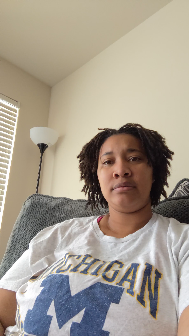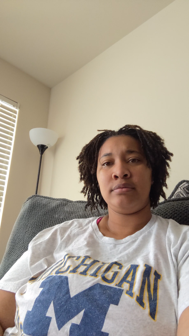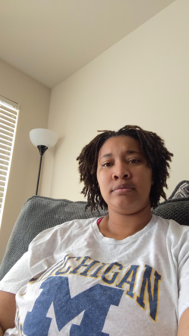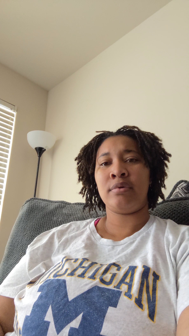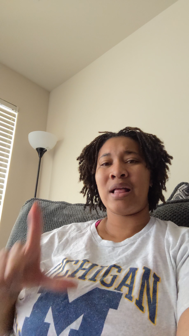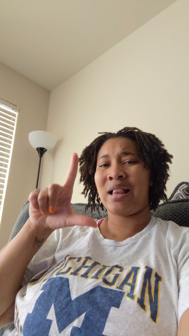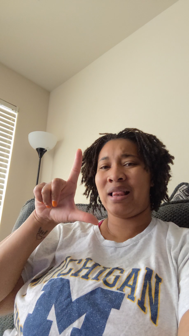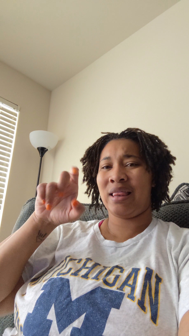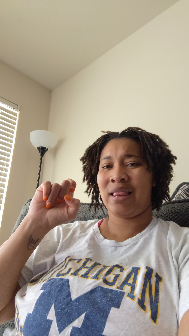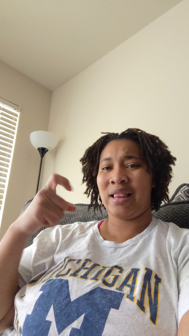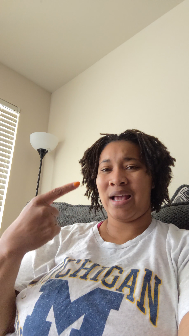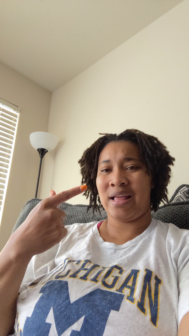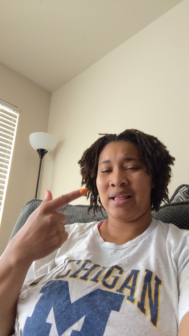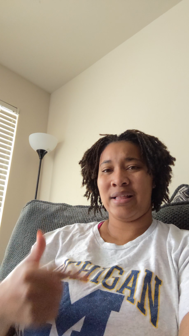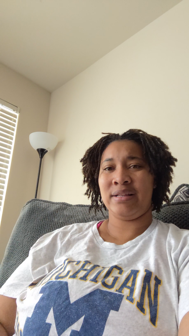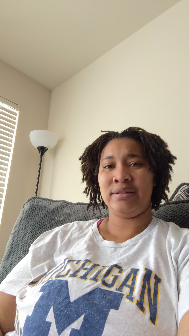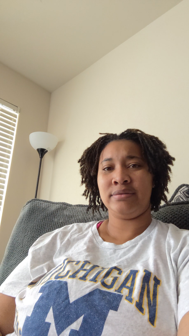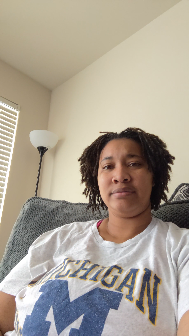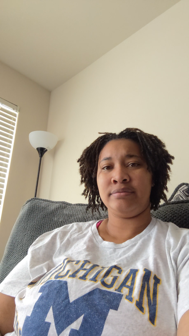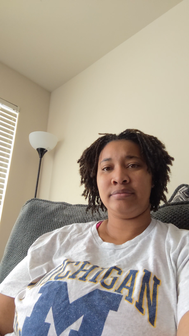leg